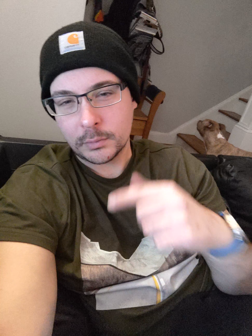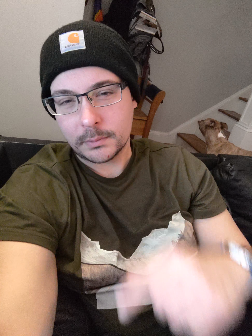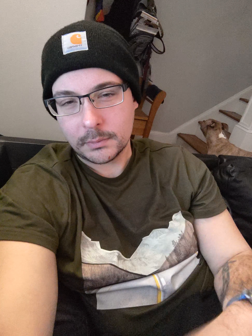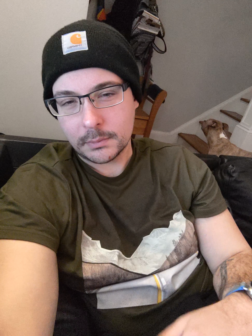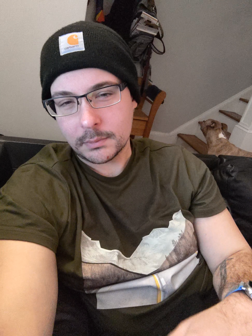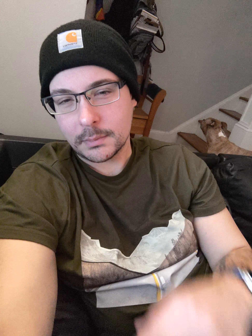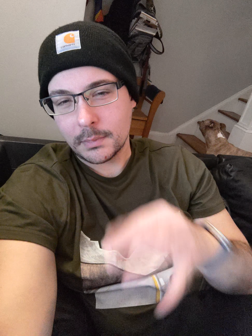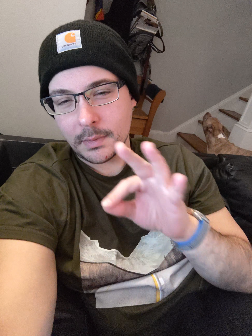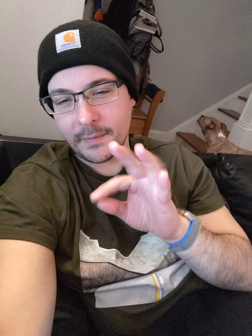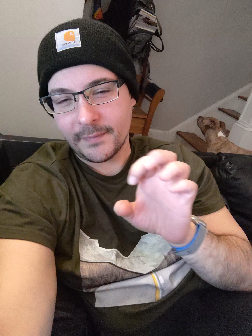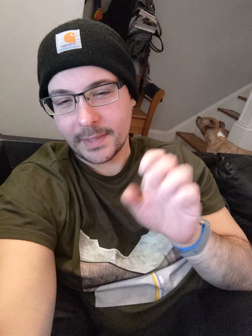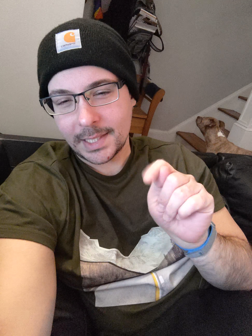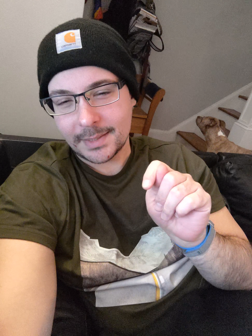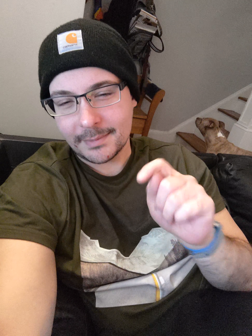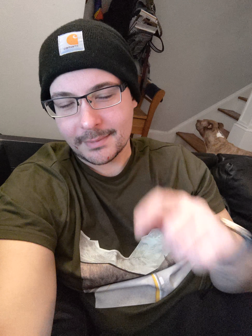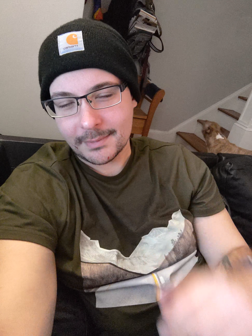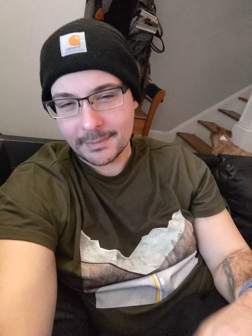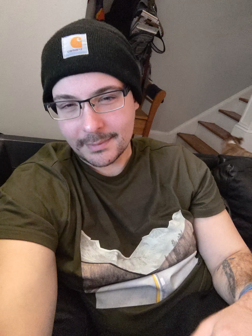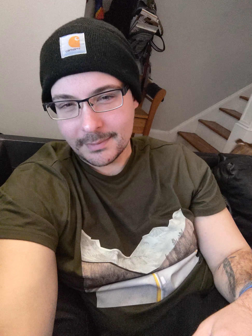feet